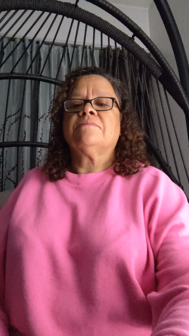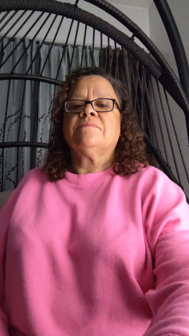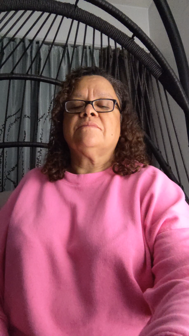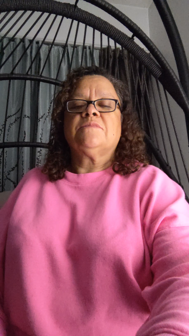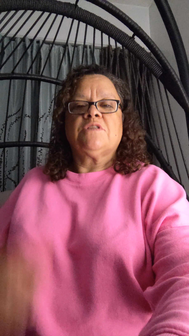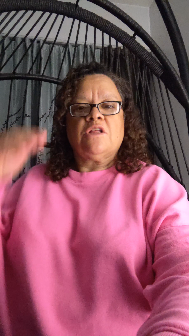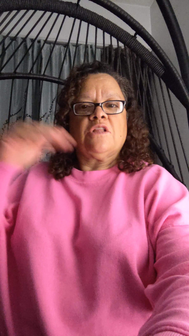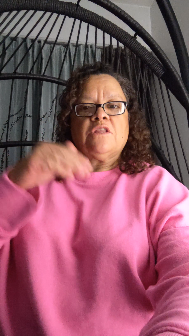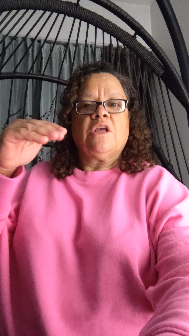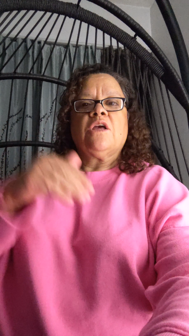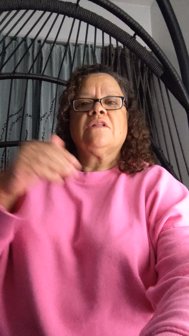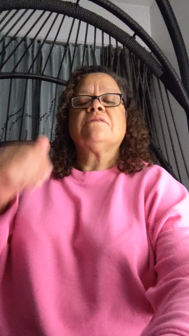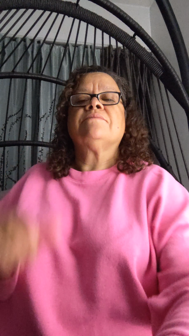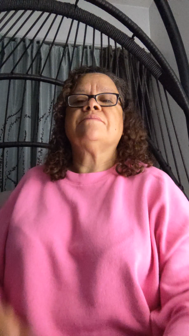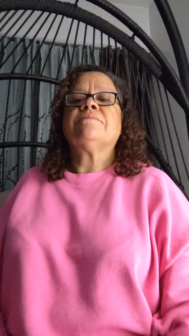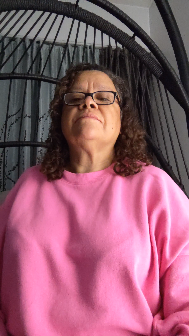doctor